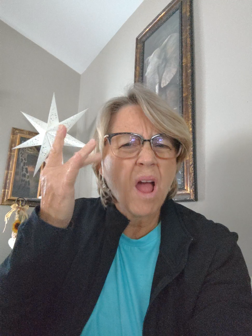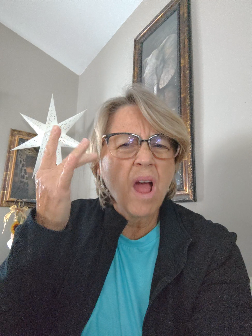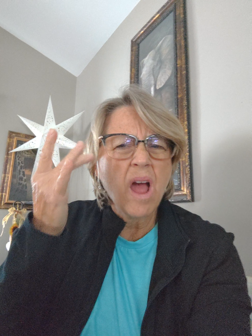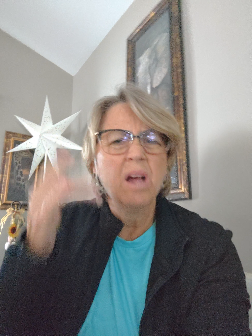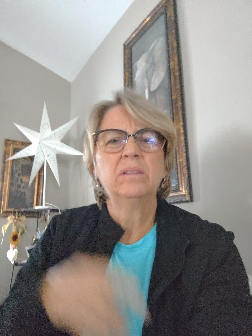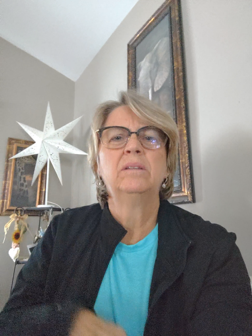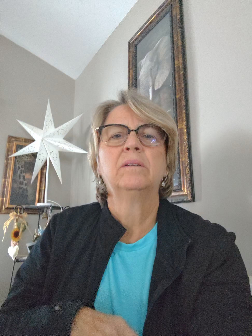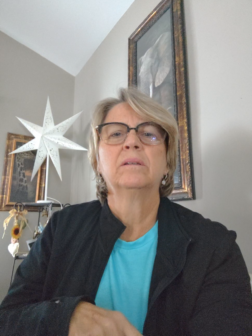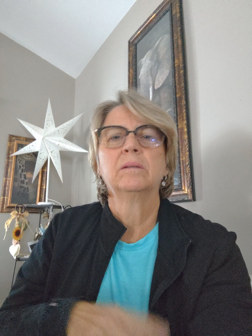why